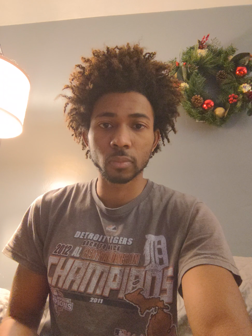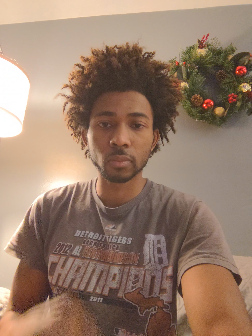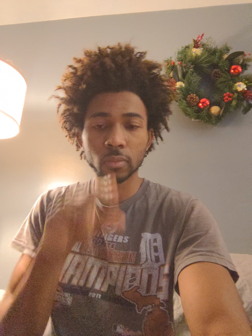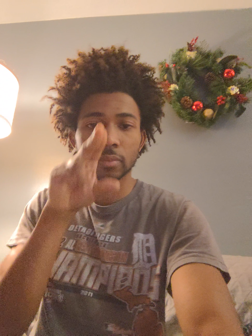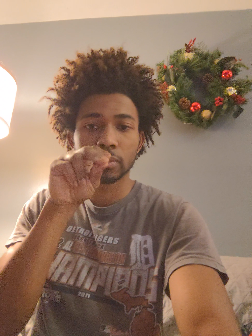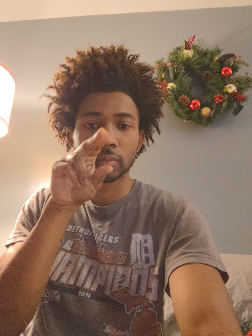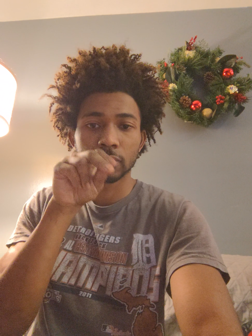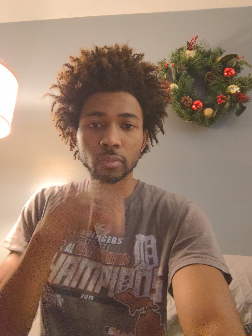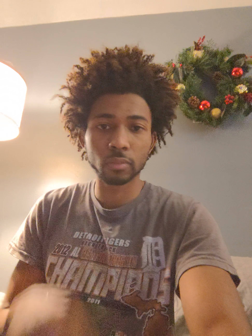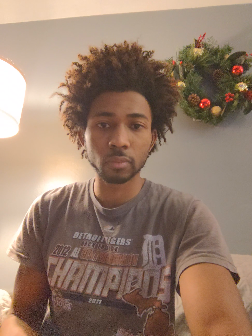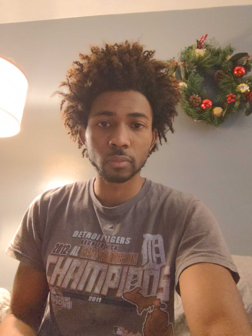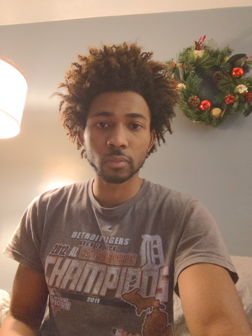goose